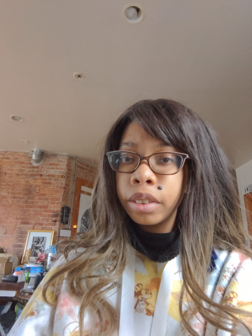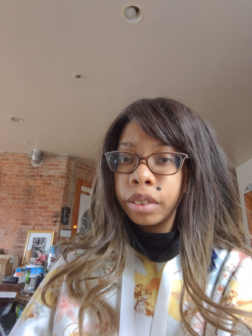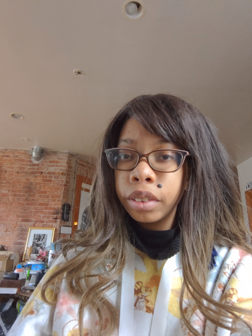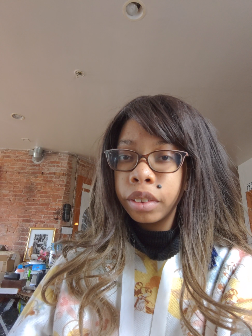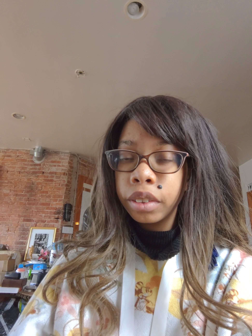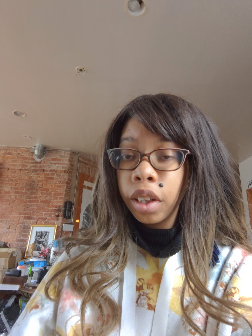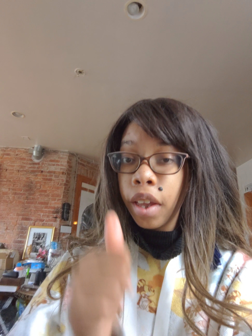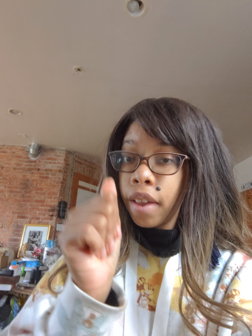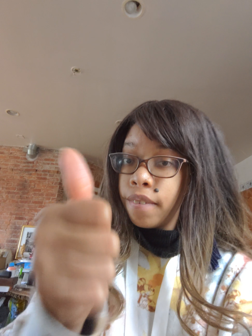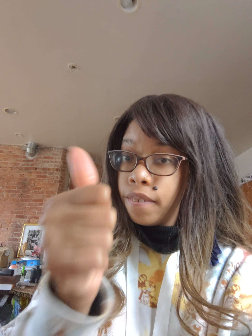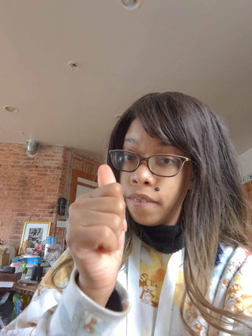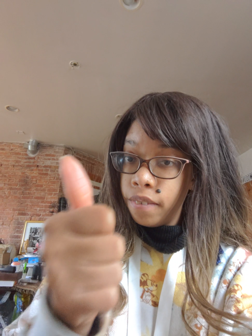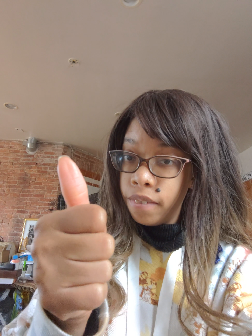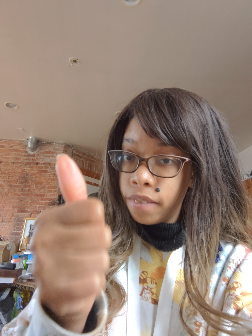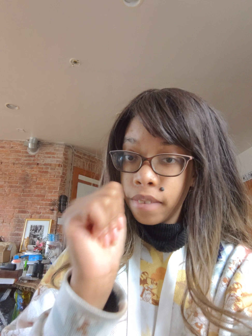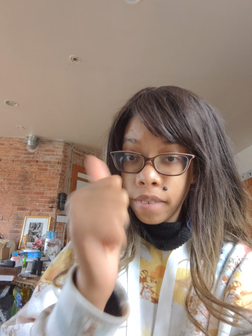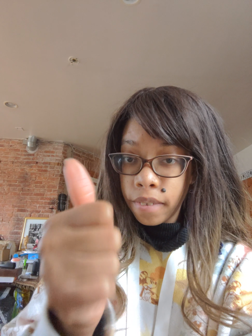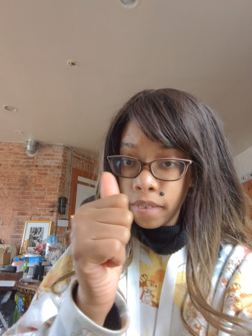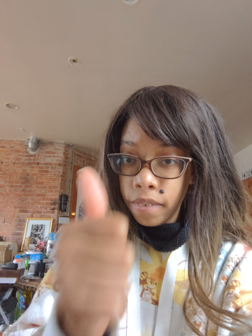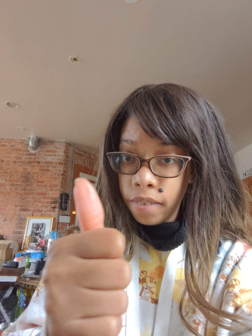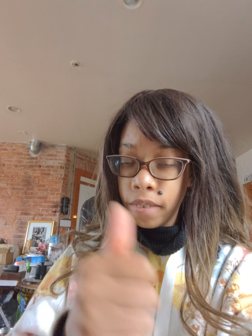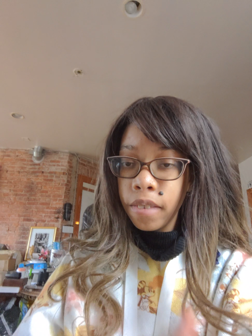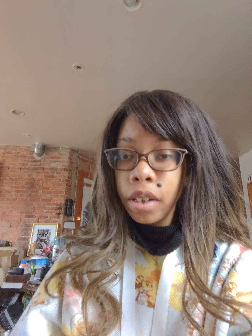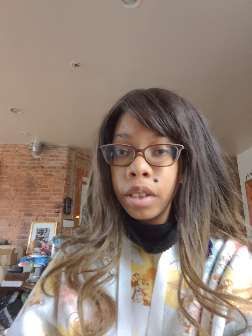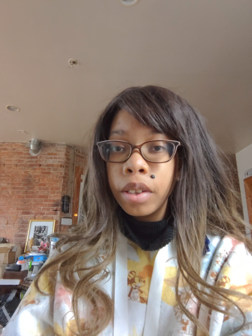yourself